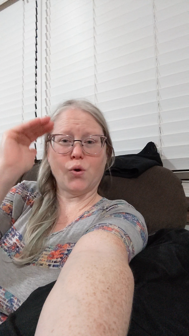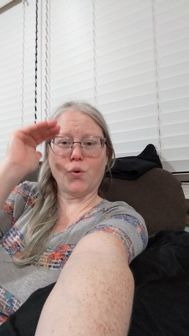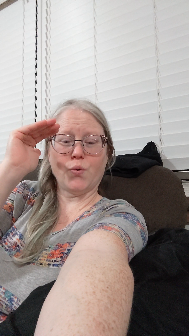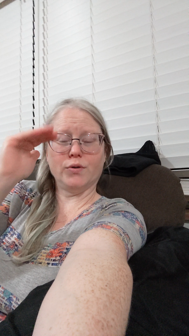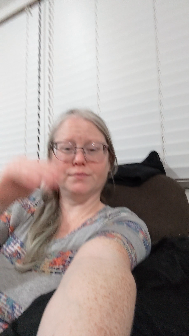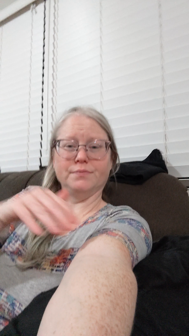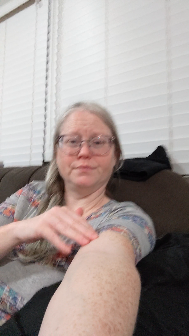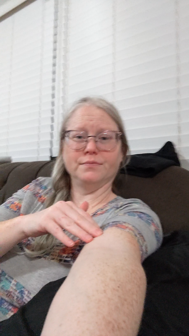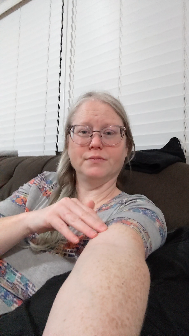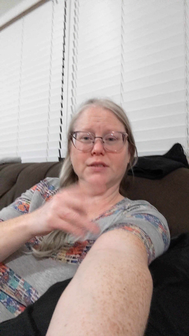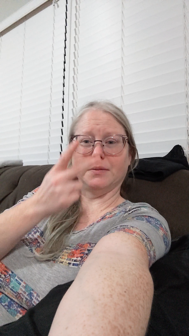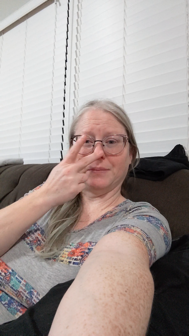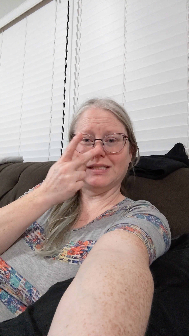penis